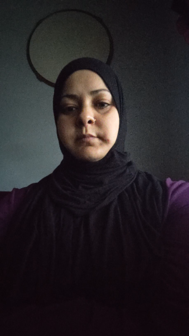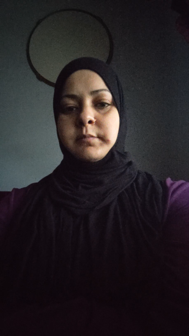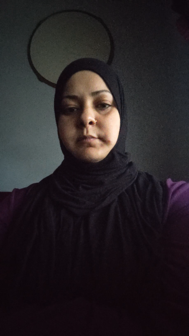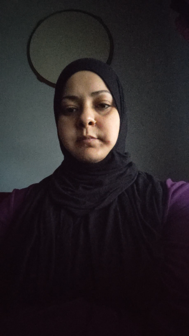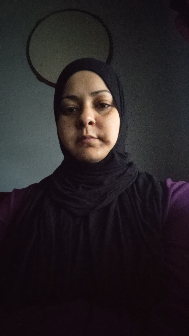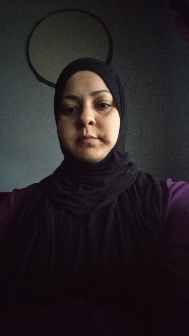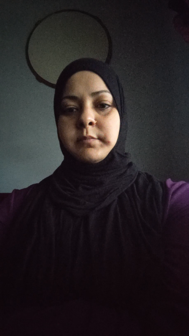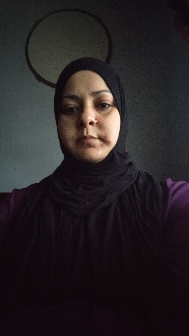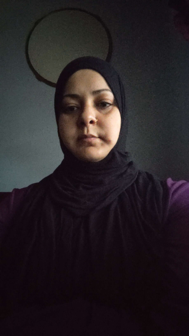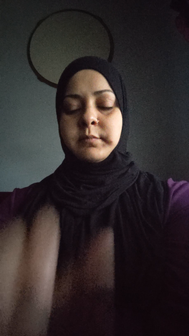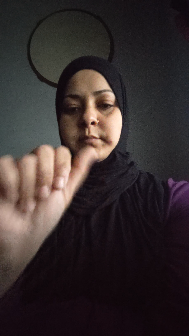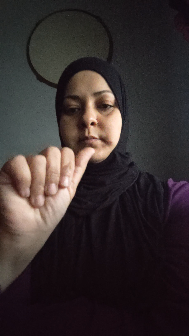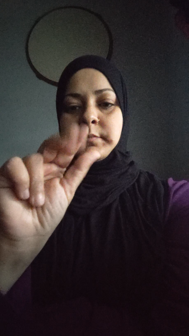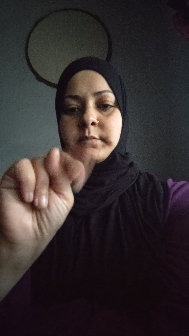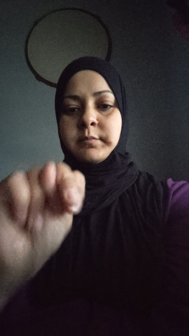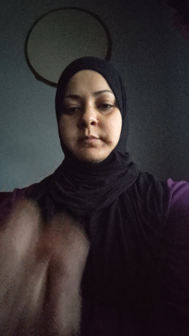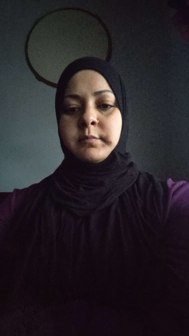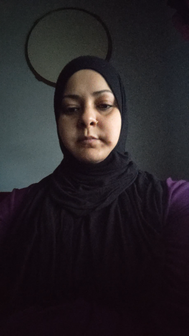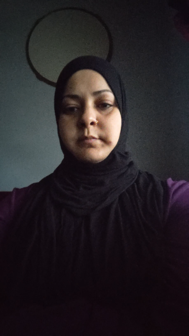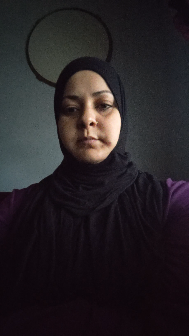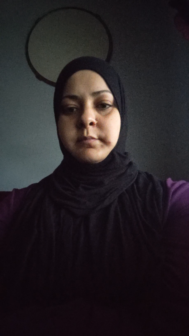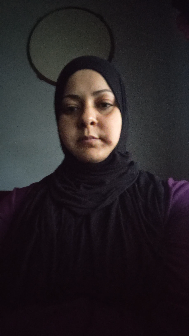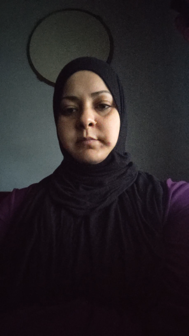an